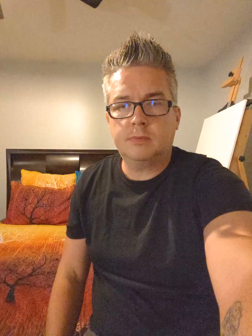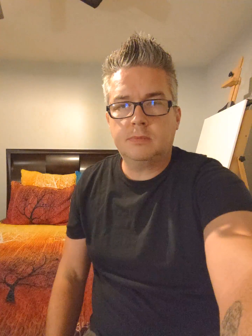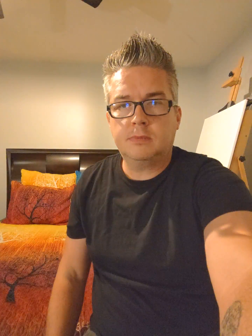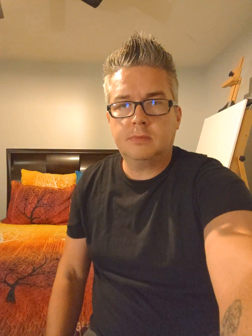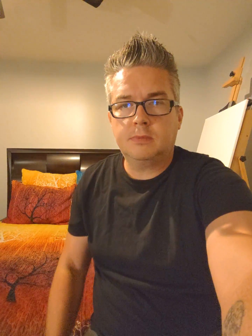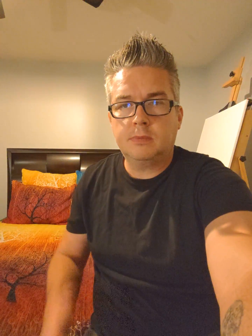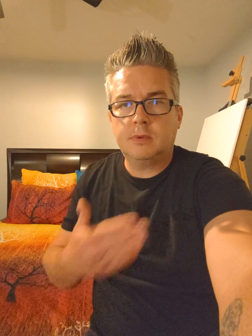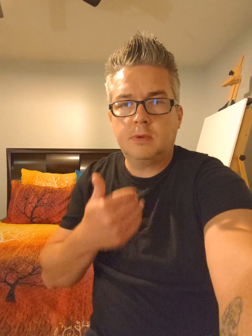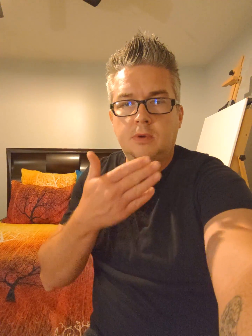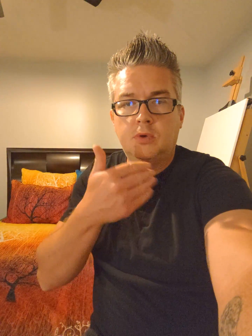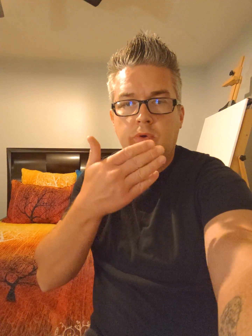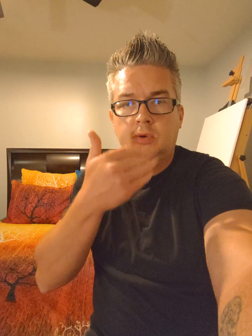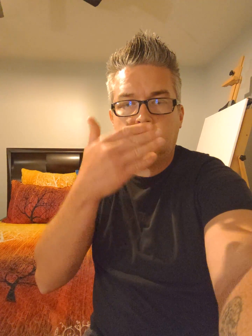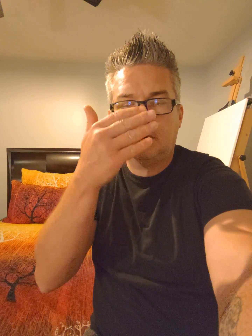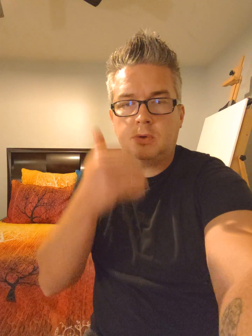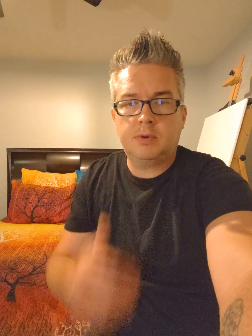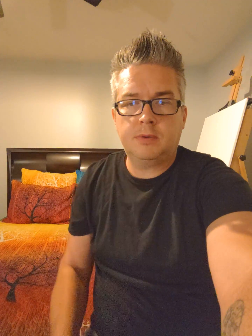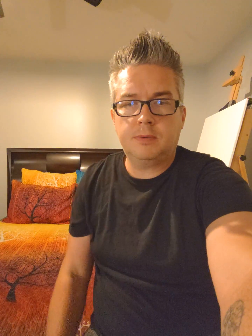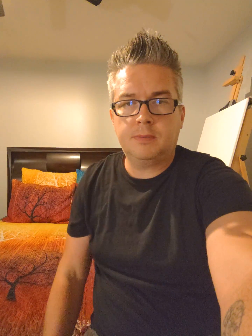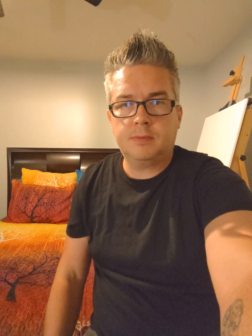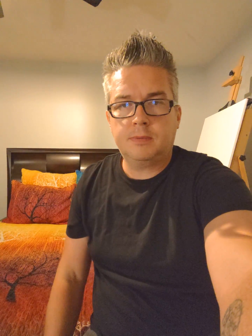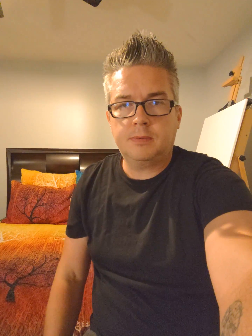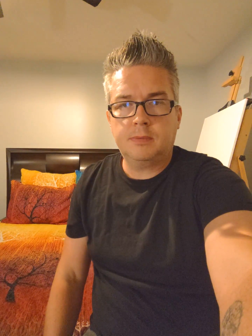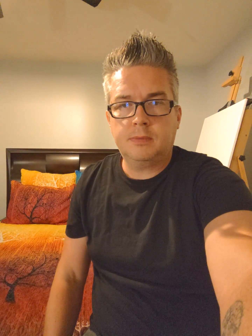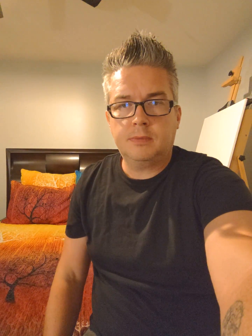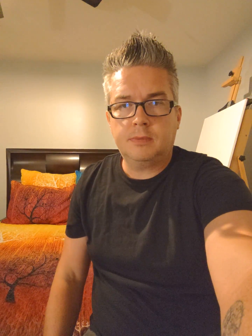butterfly